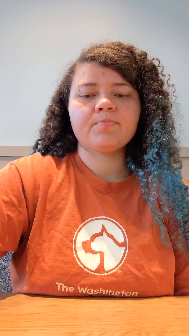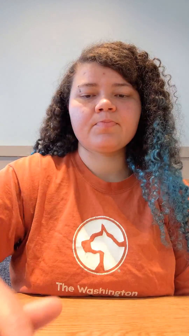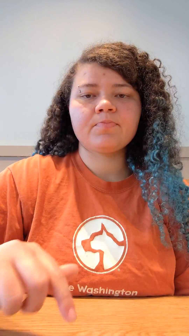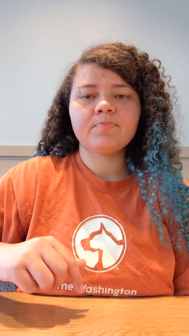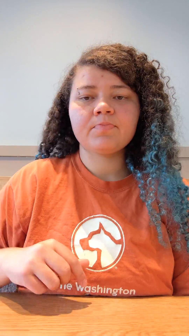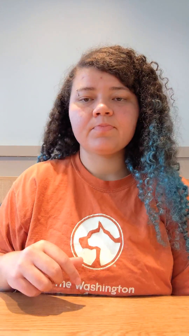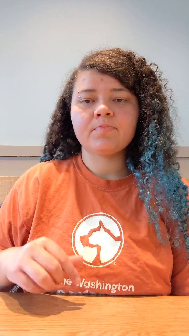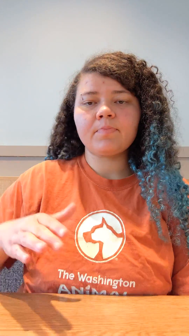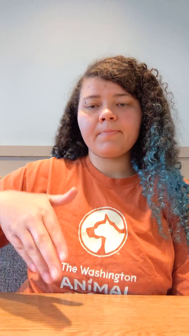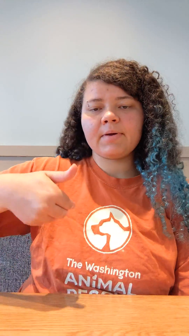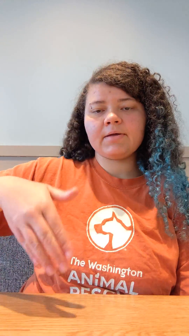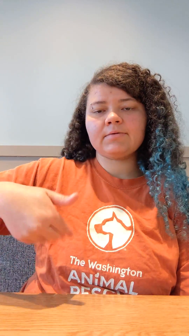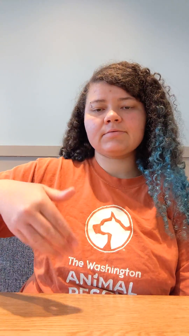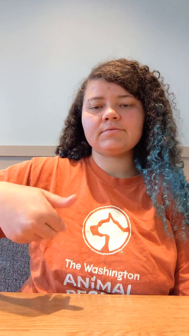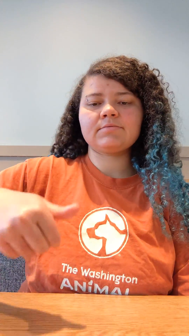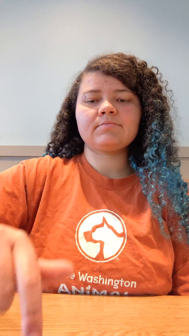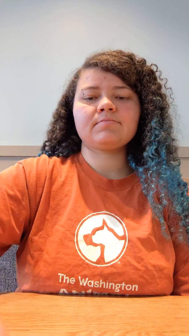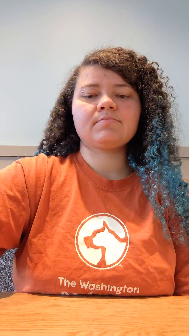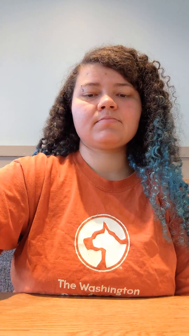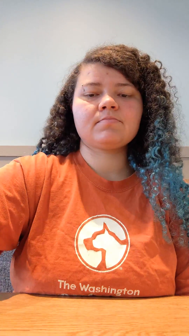pants